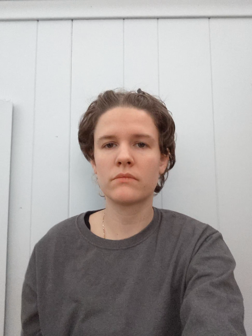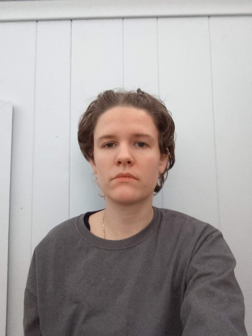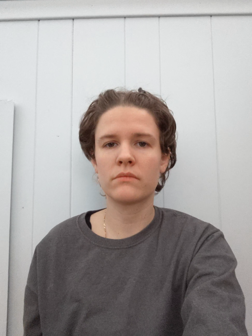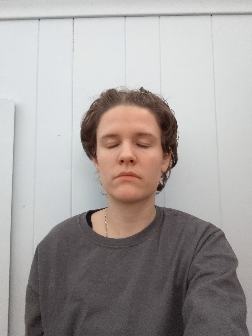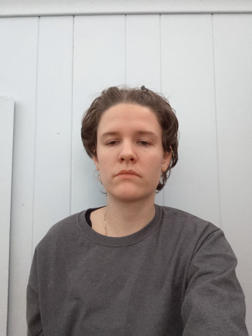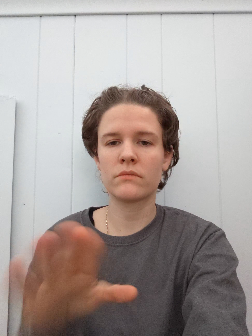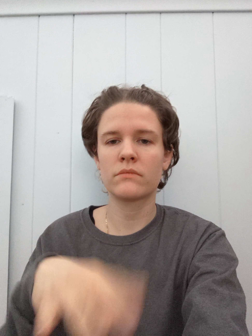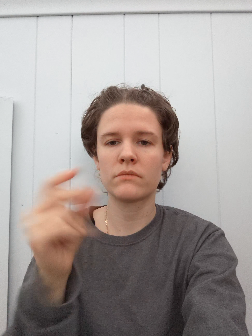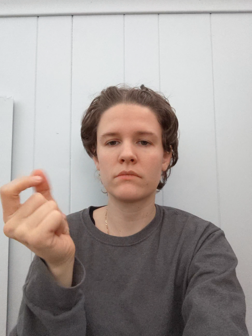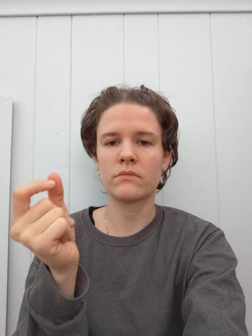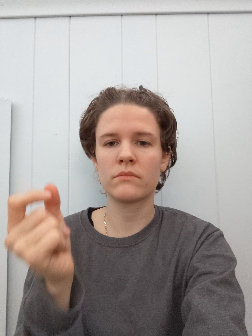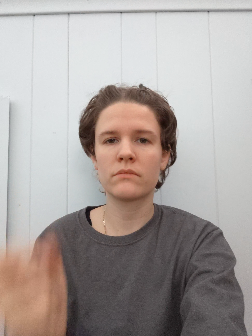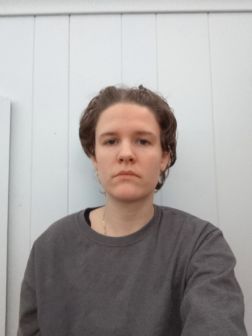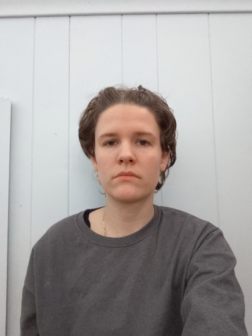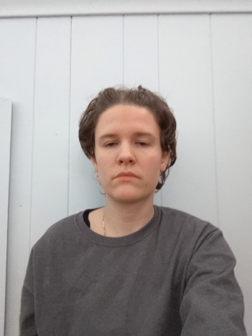dog